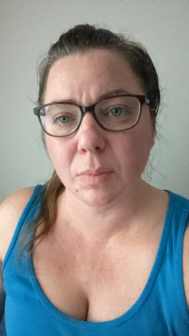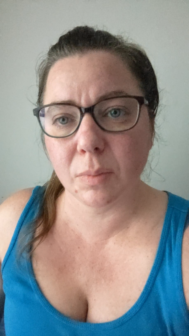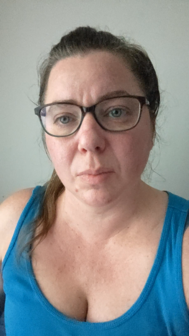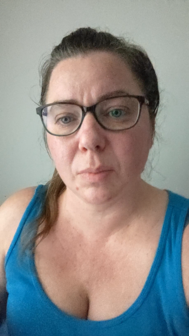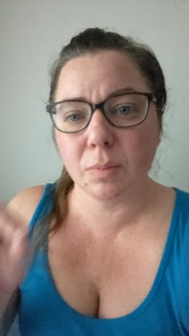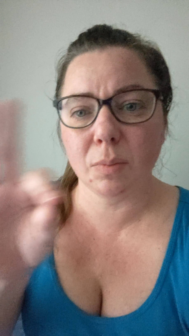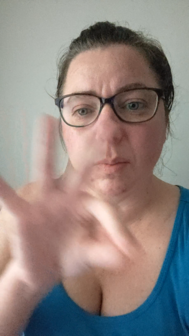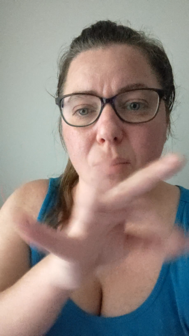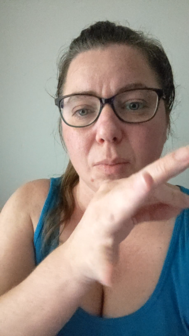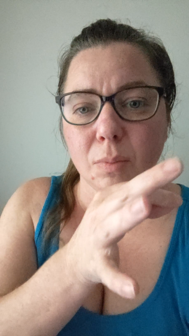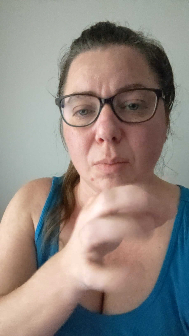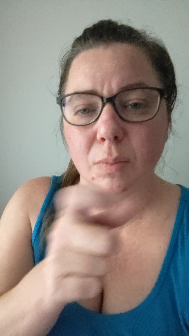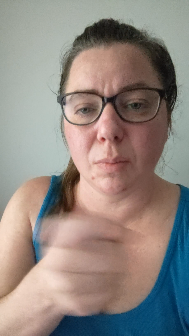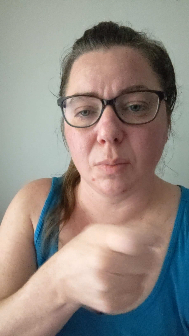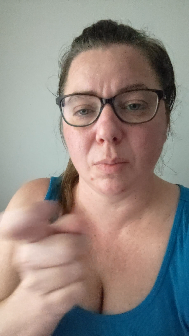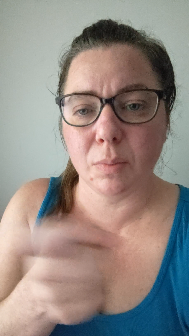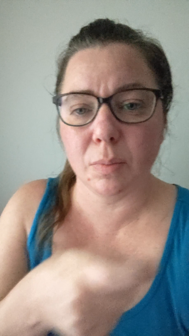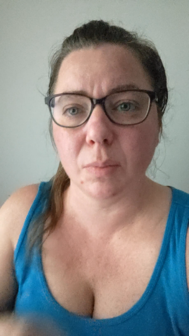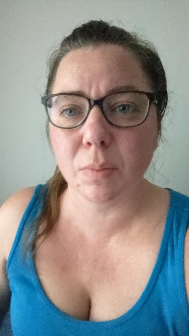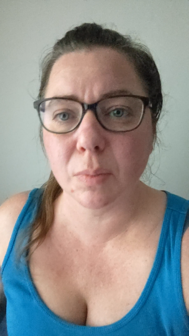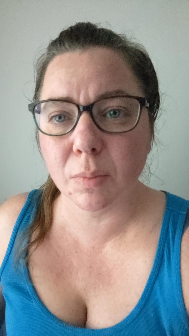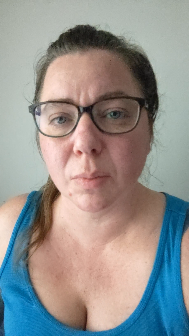hose